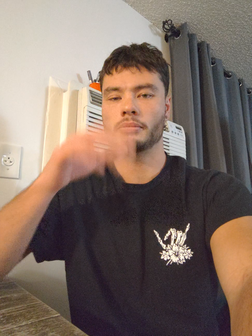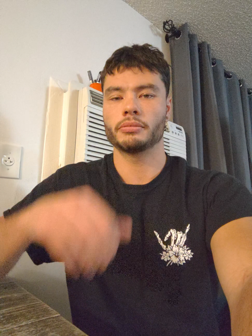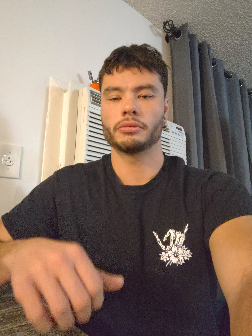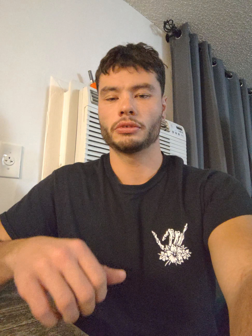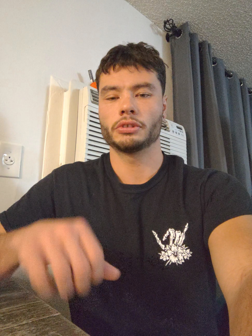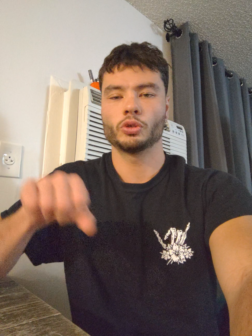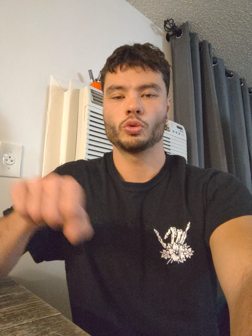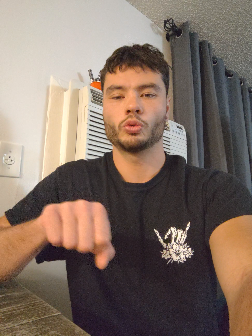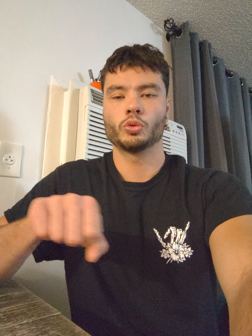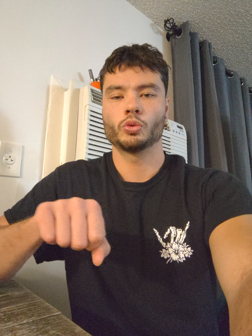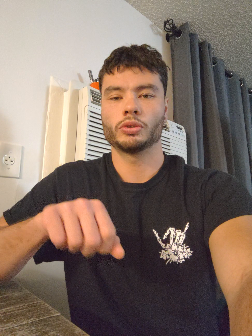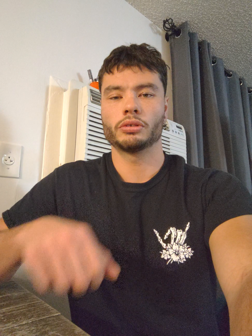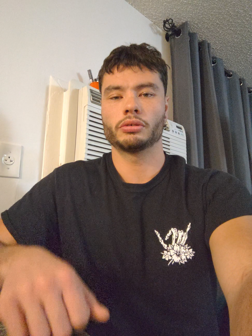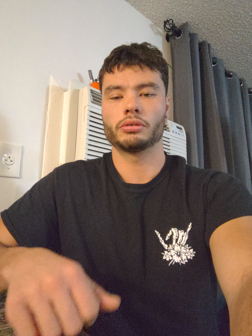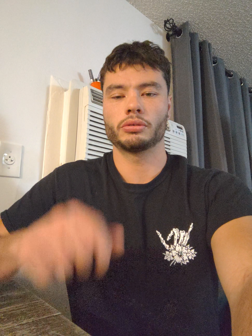shoe